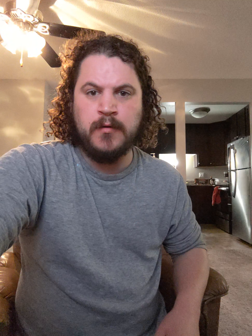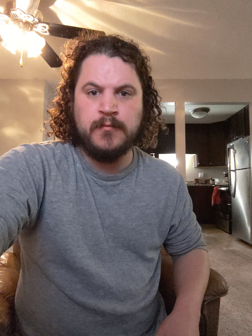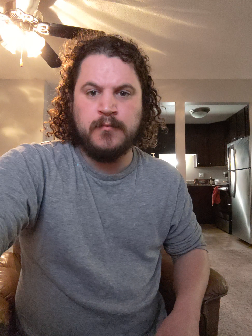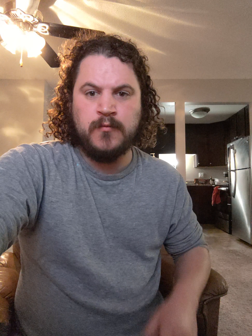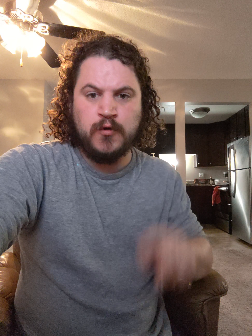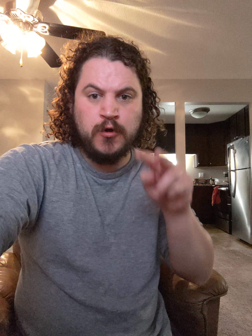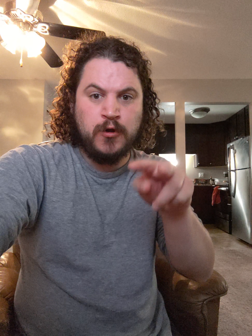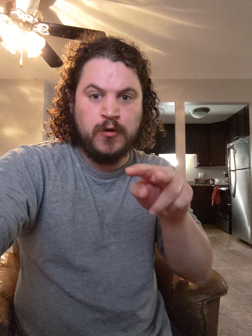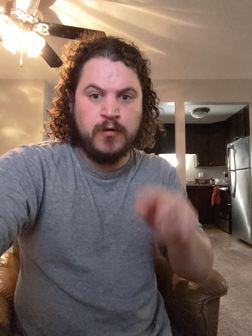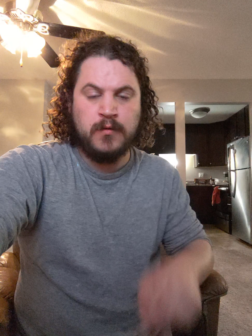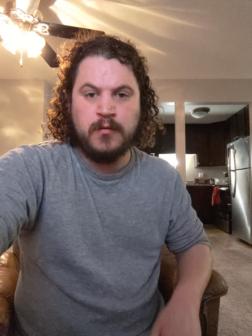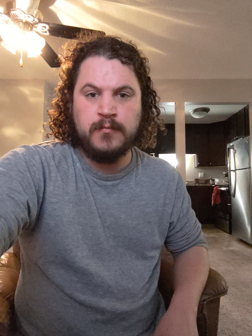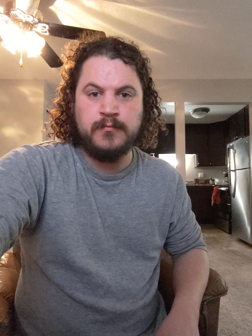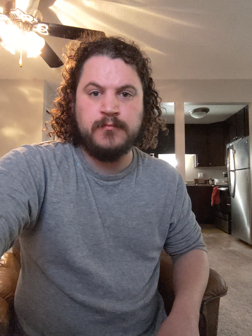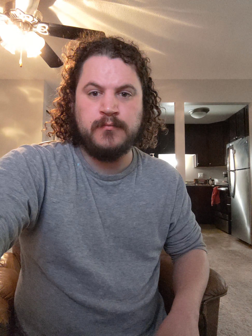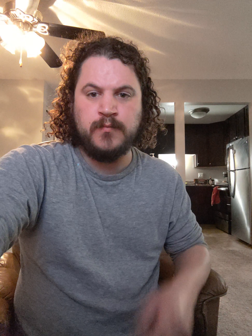look